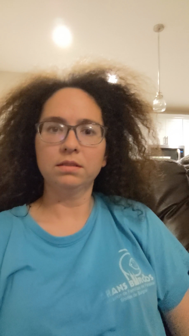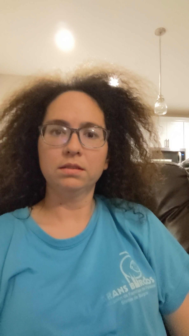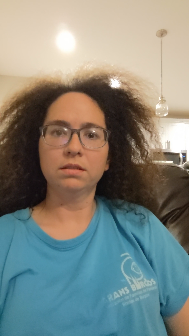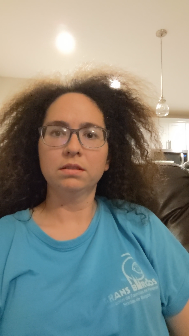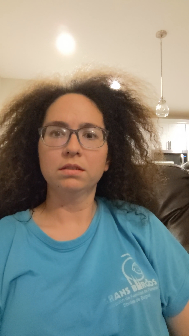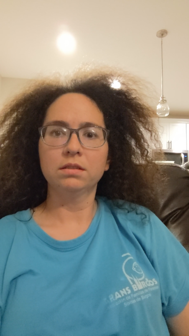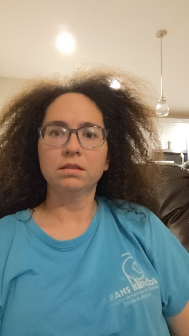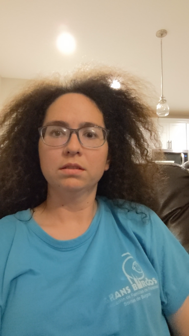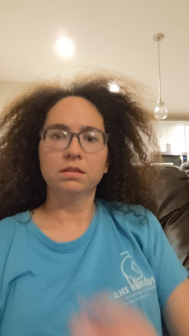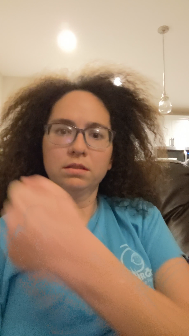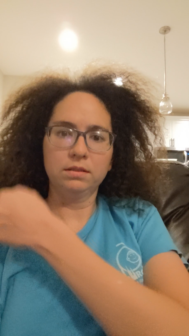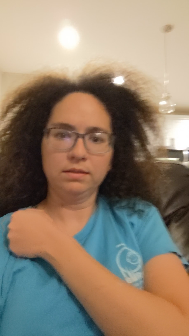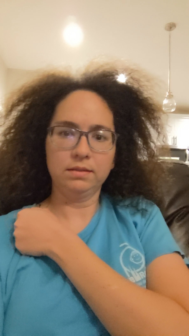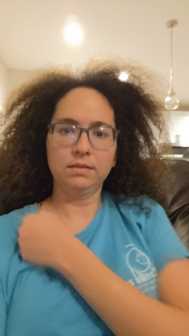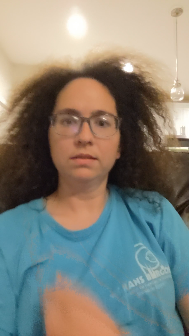hug